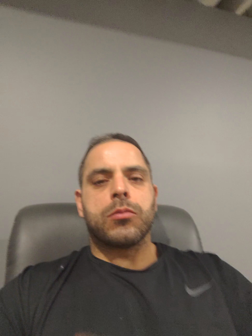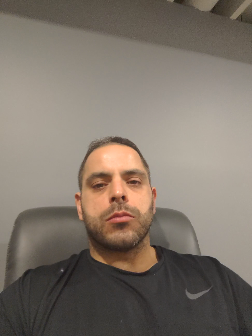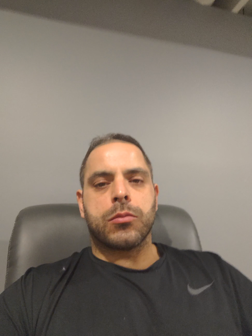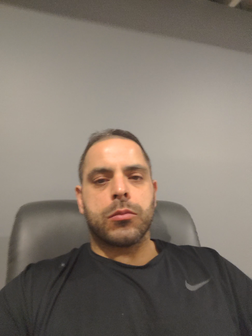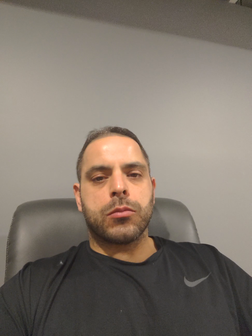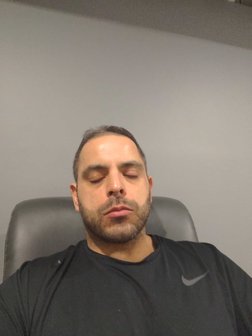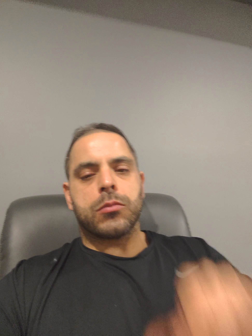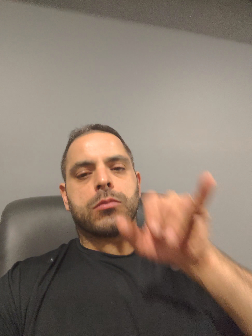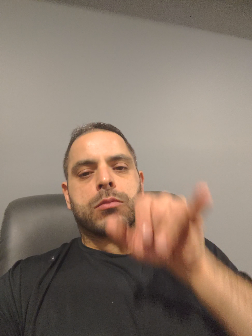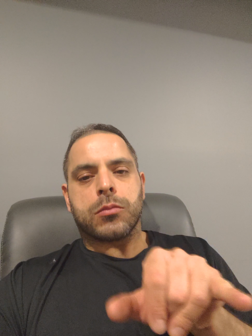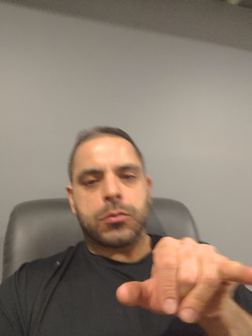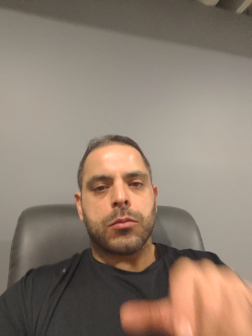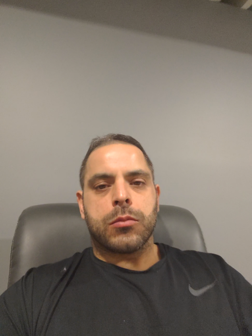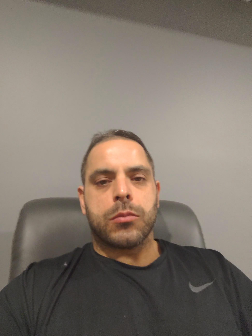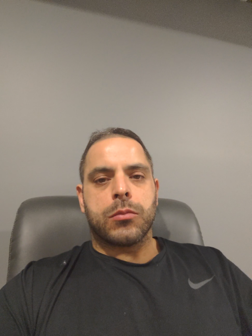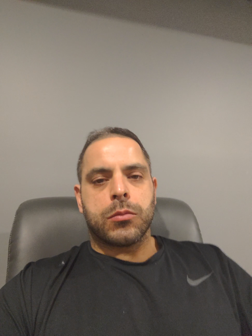stay